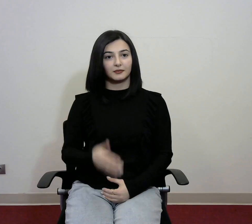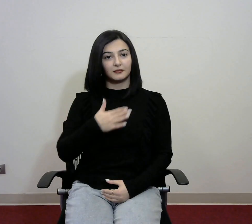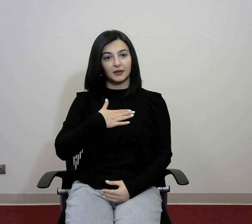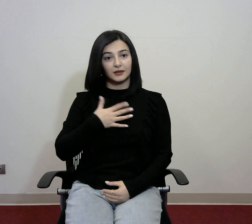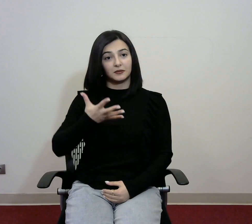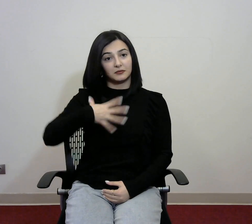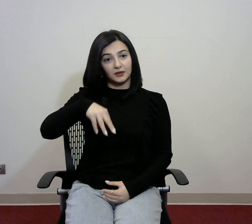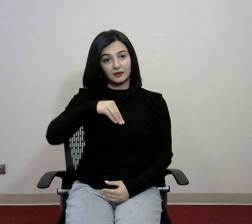biz